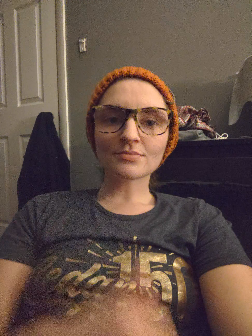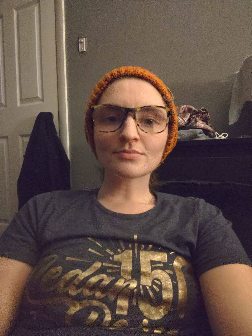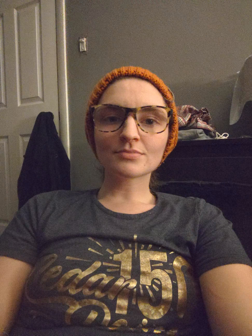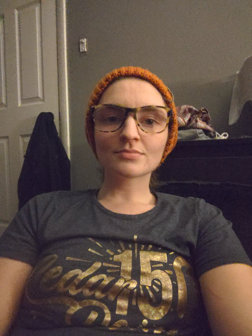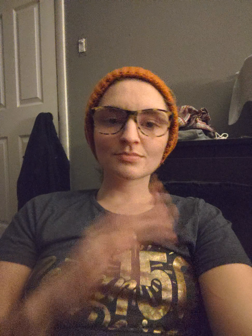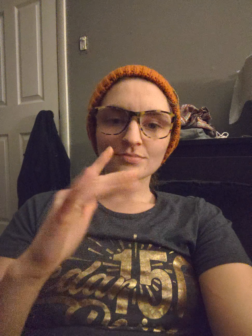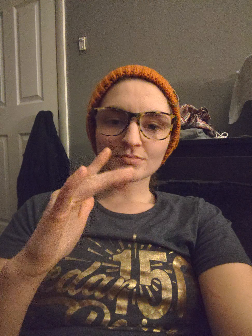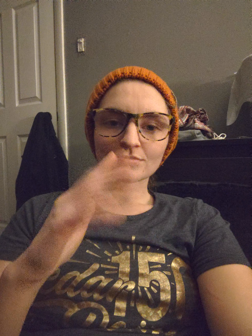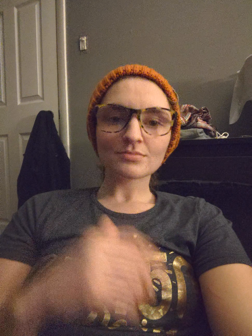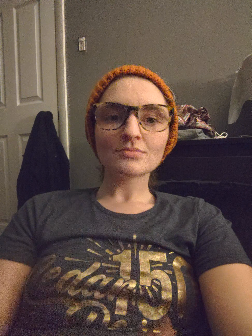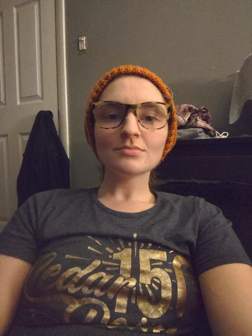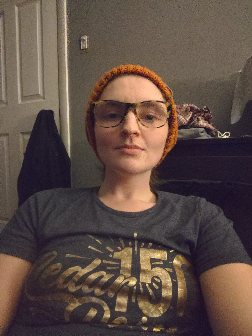finger